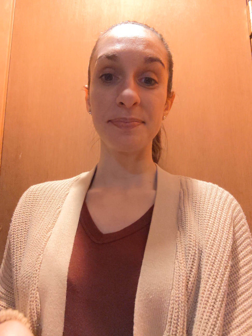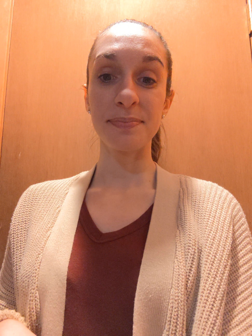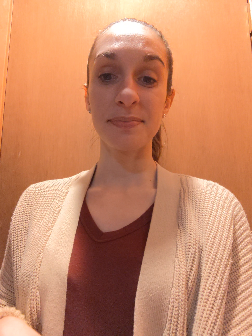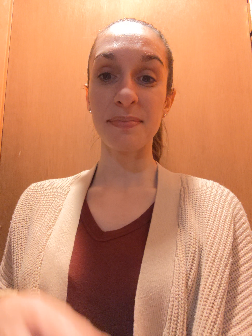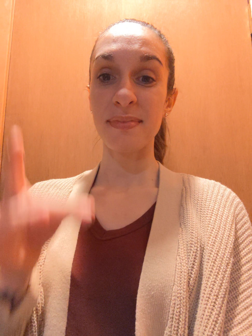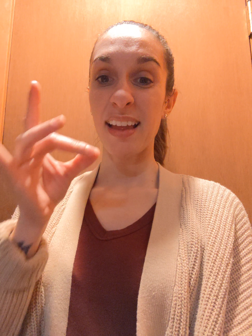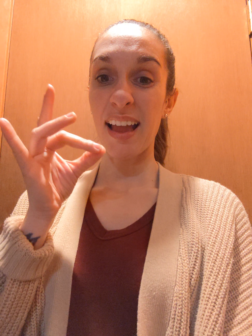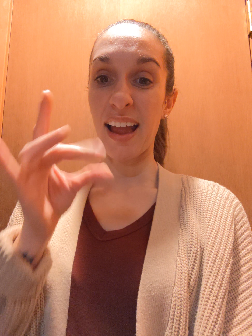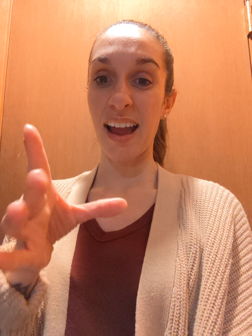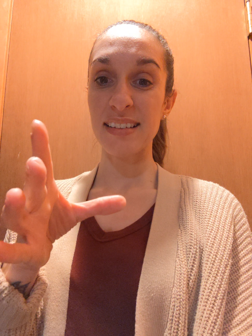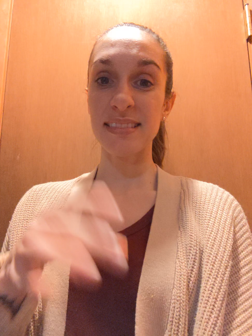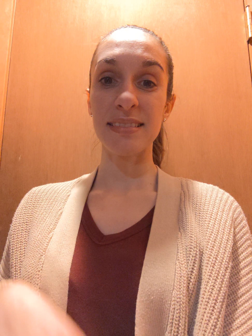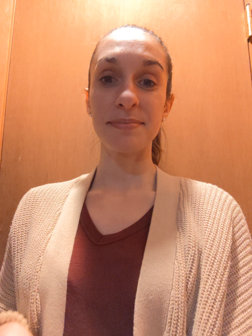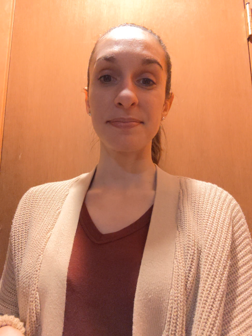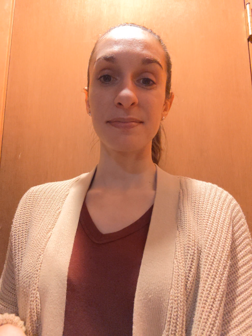hate